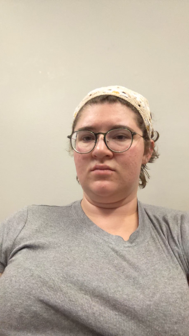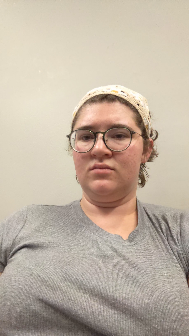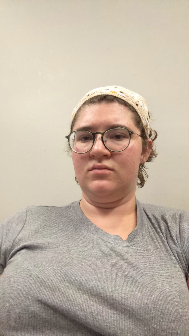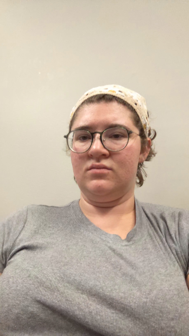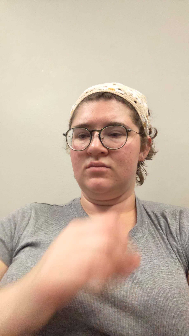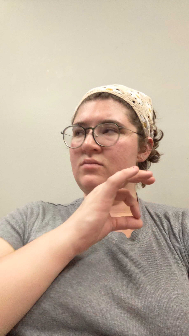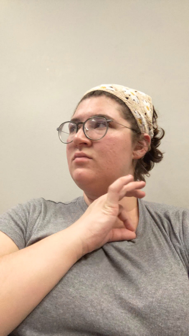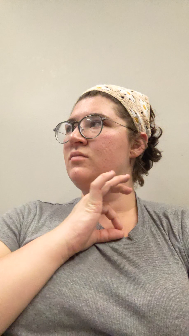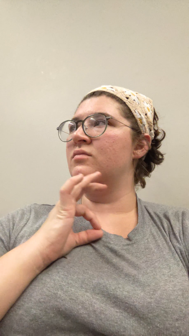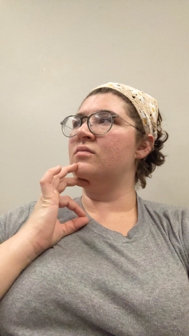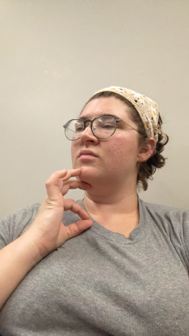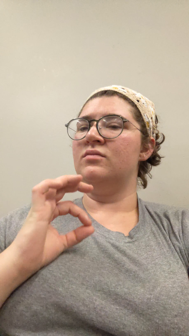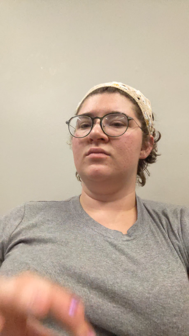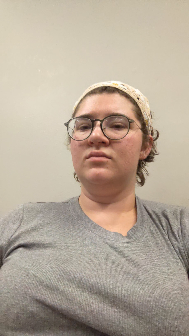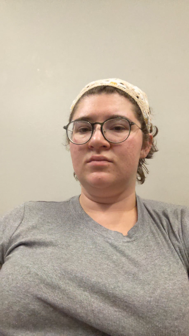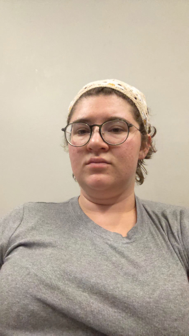beads